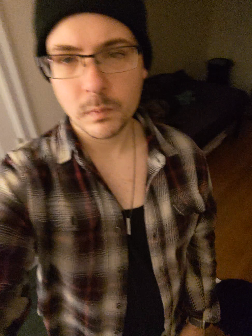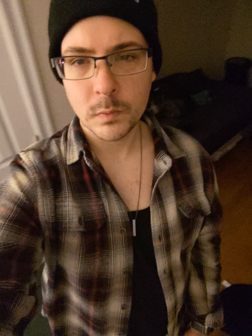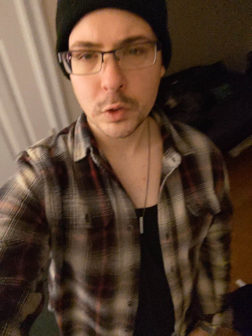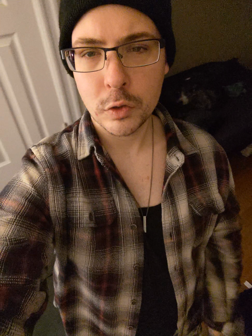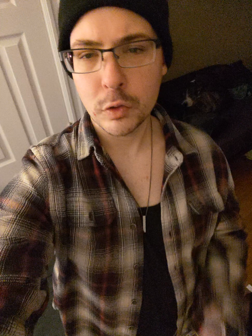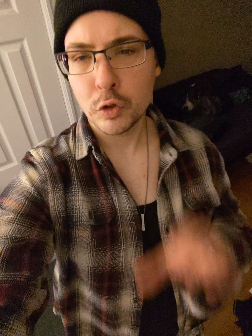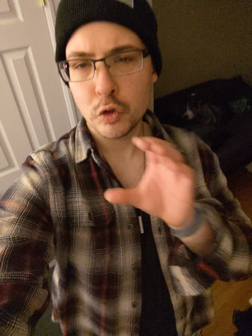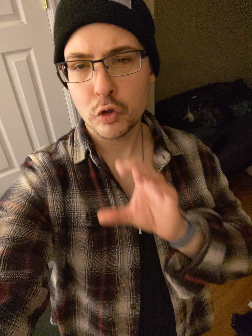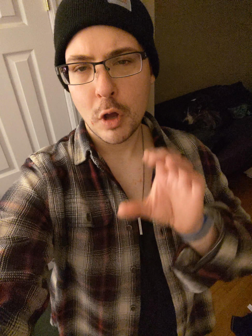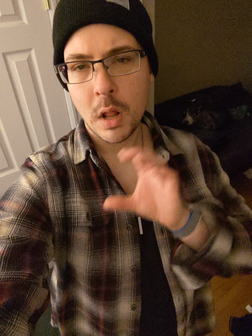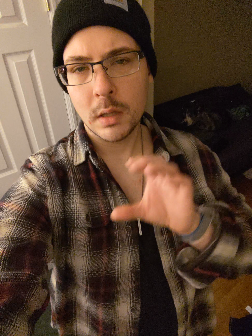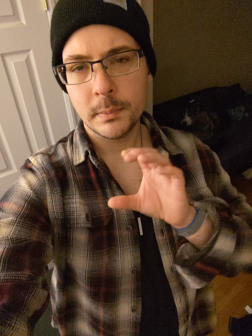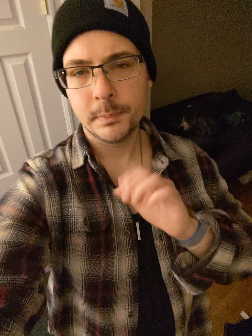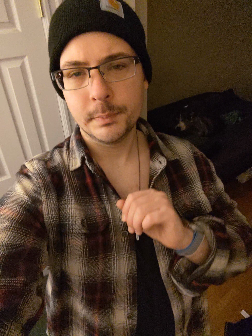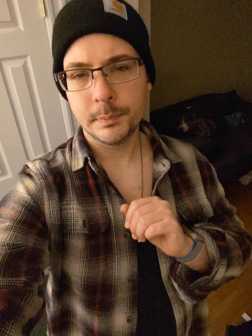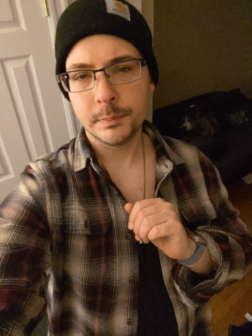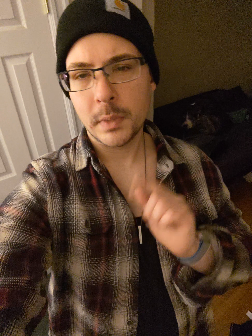chocolate